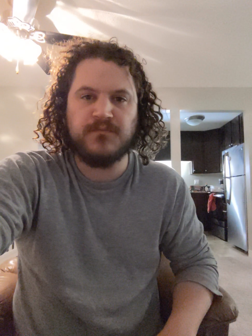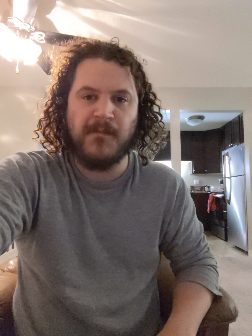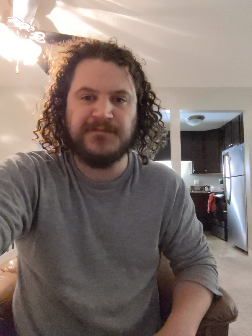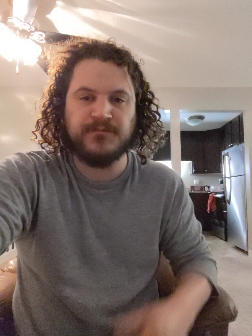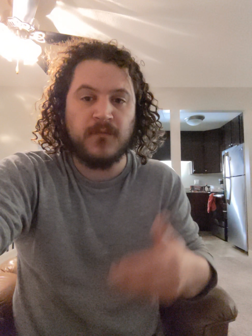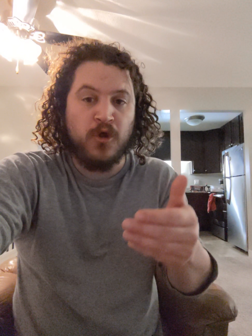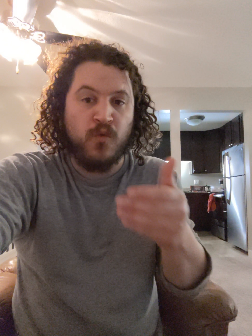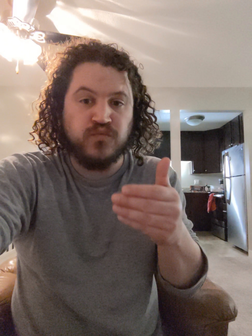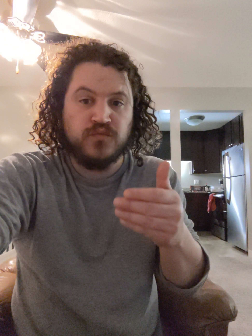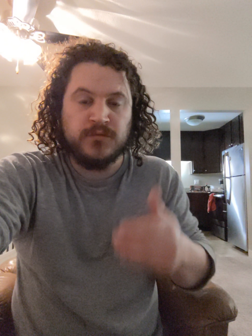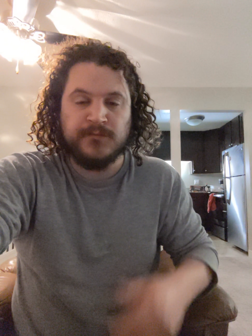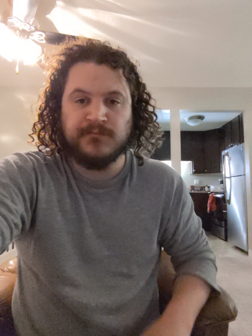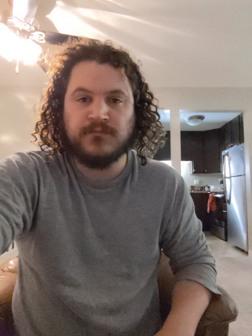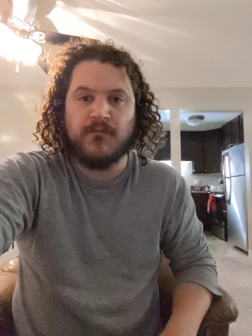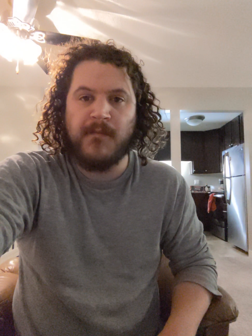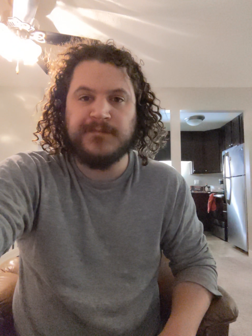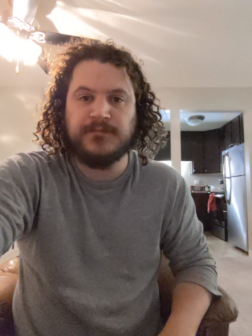close